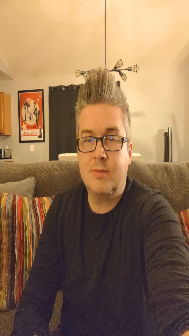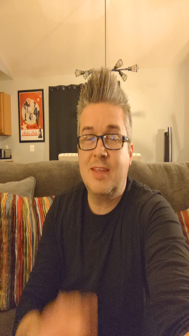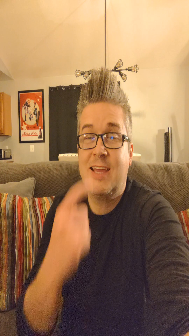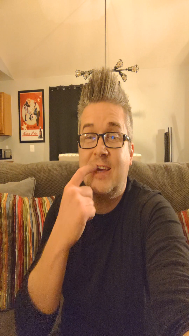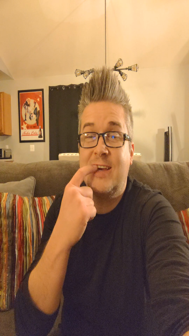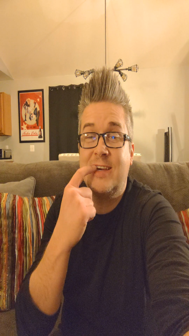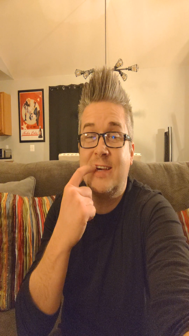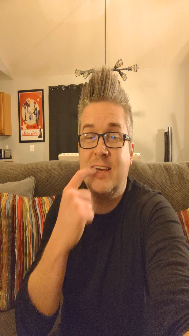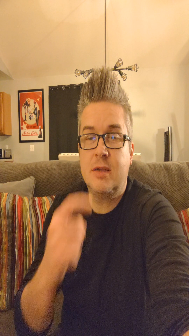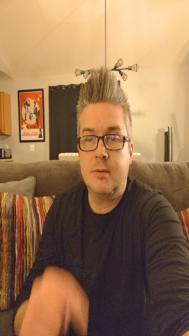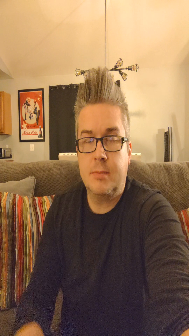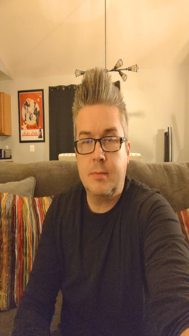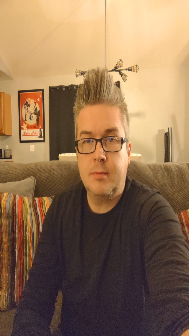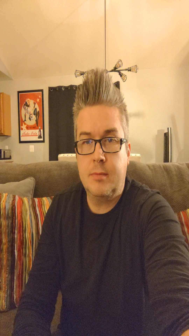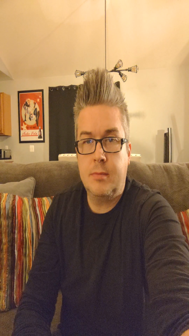tooth